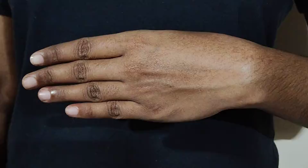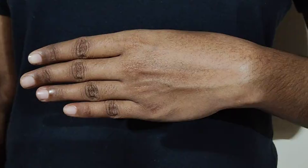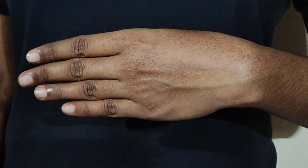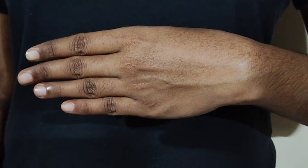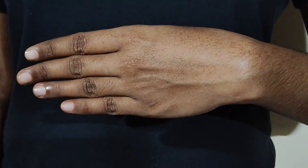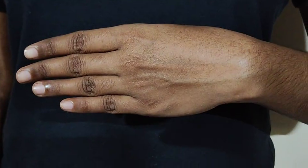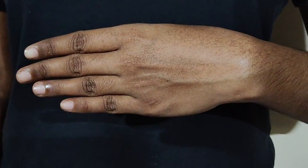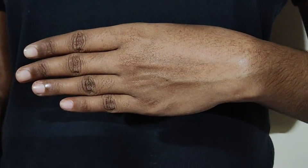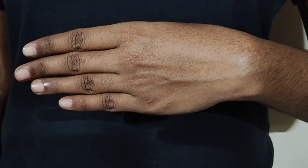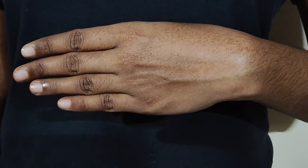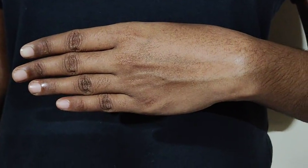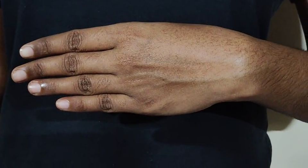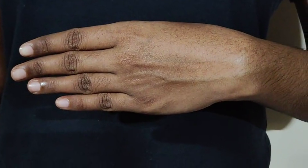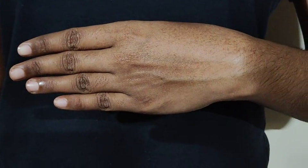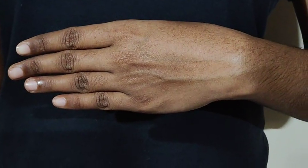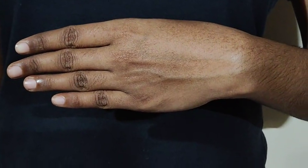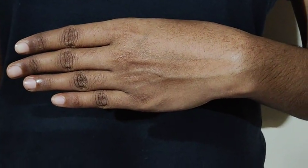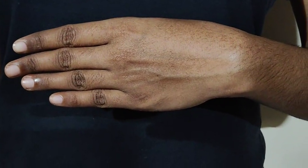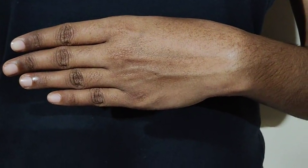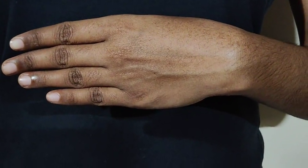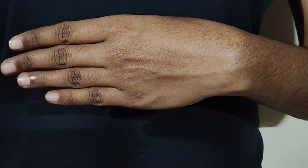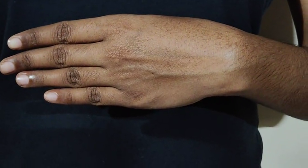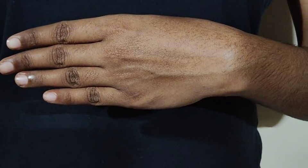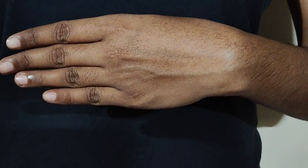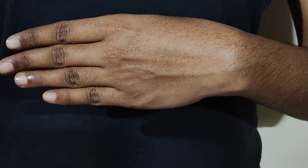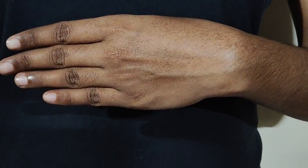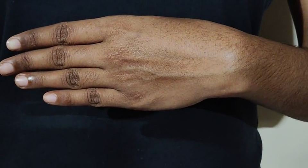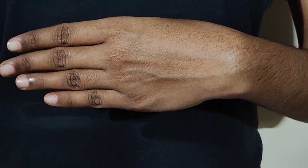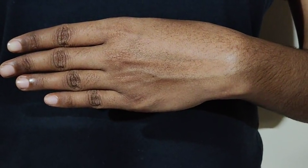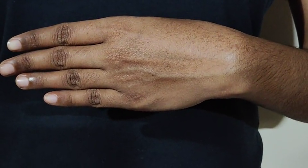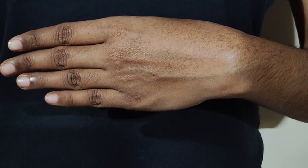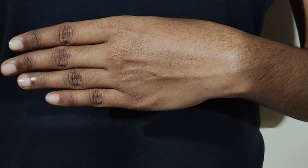അ